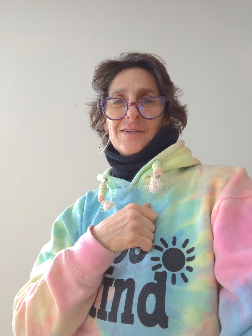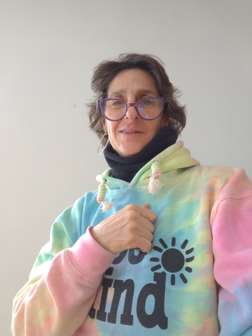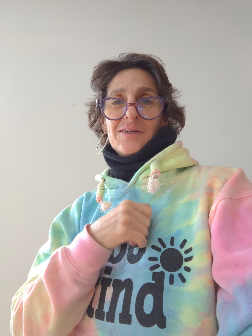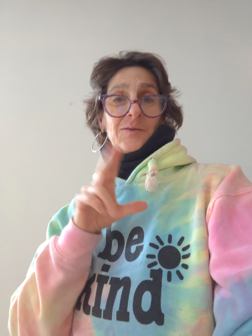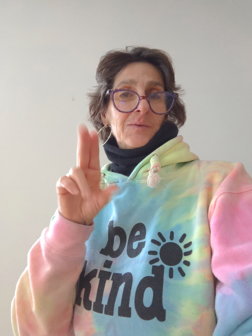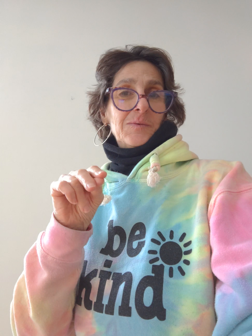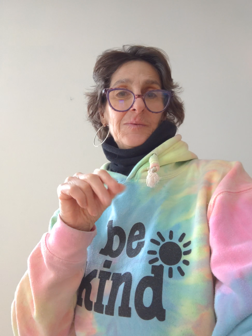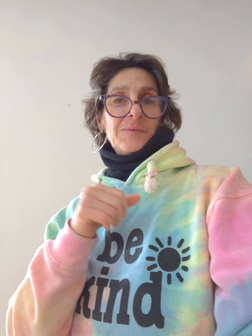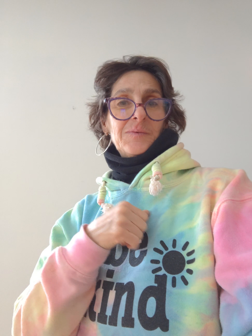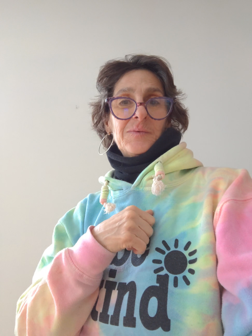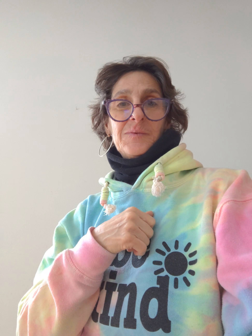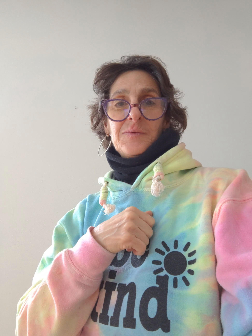no